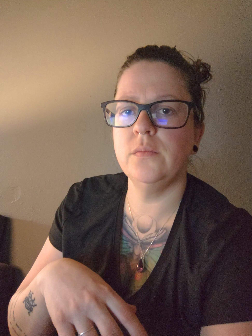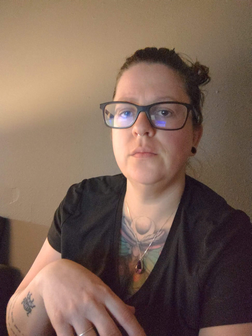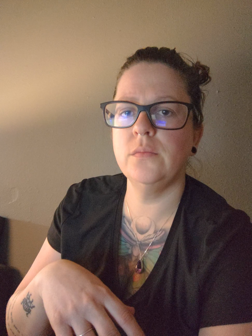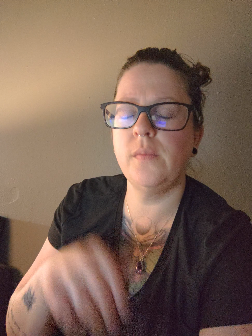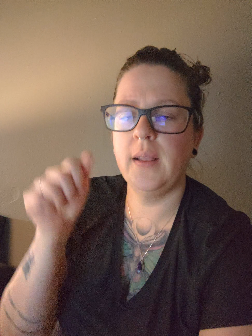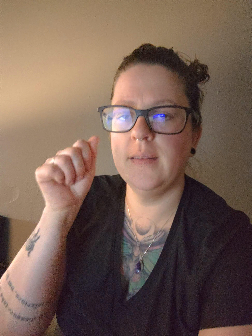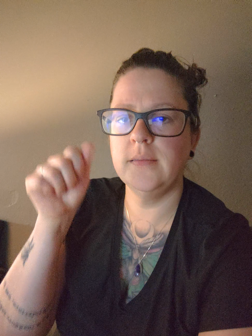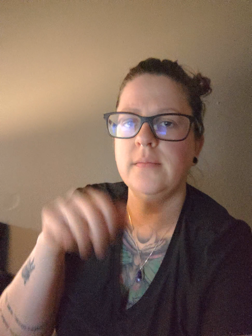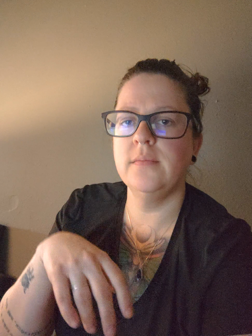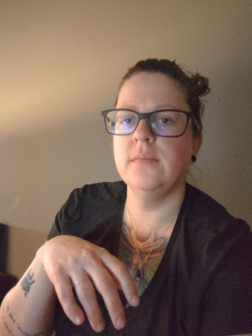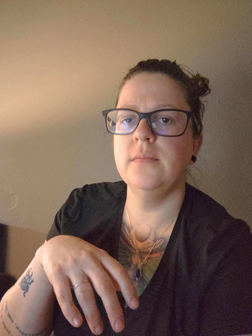aunt